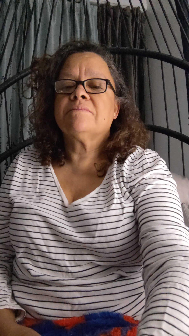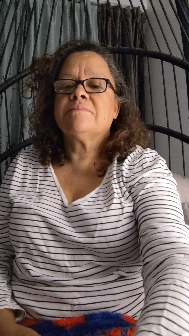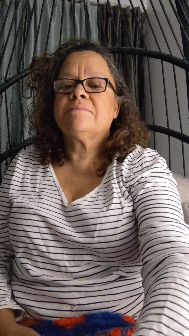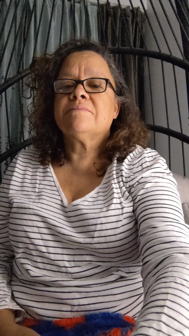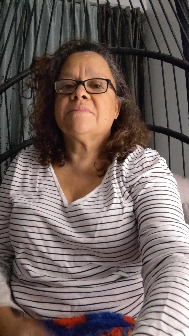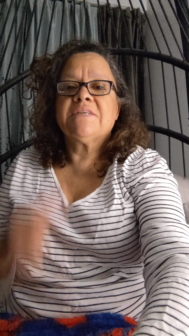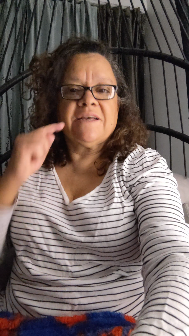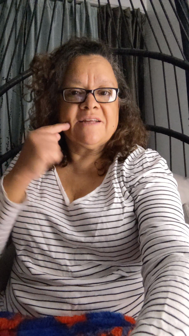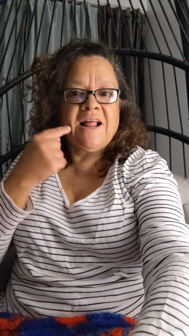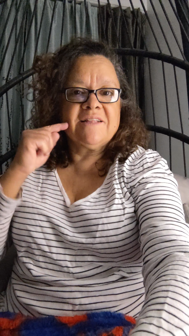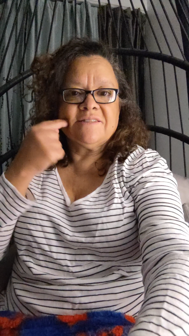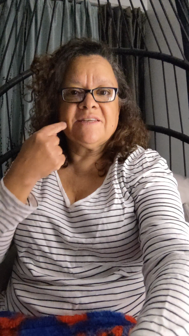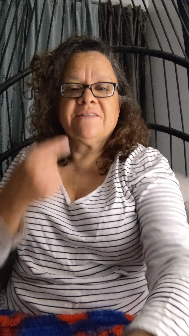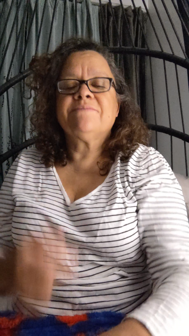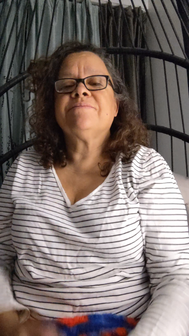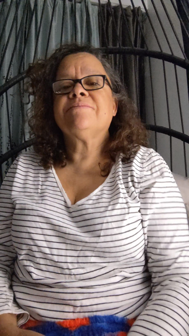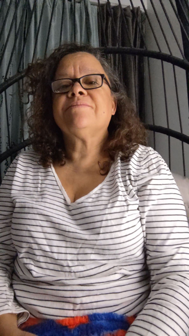candy